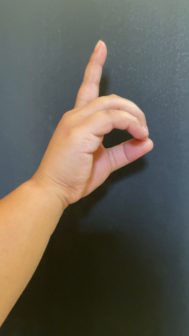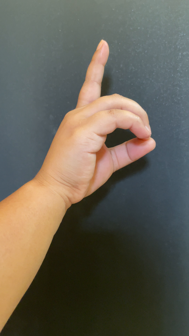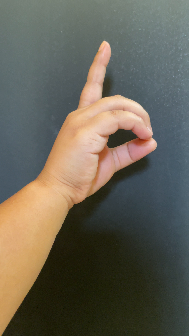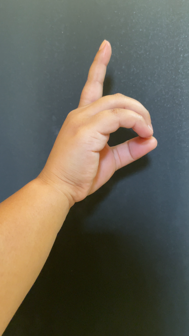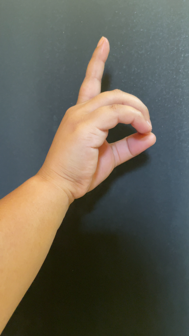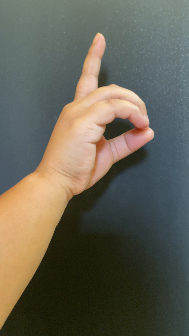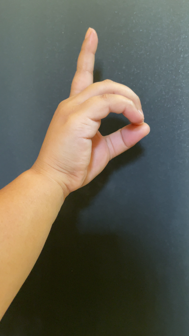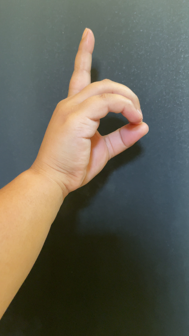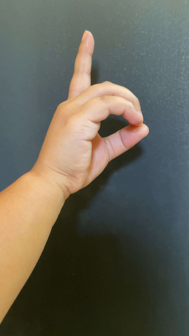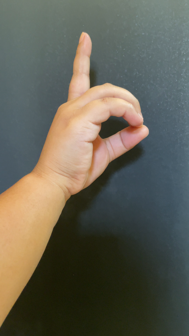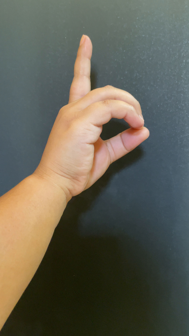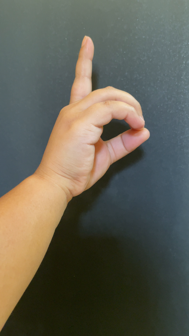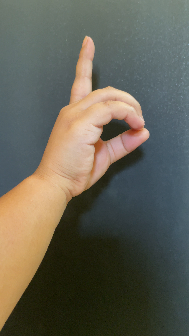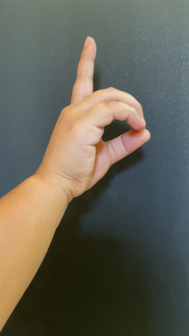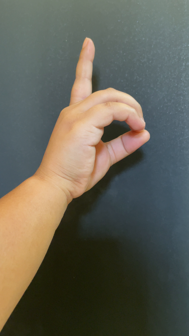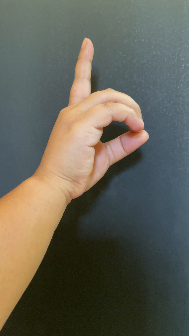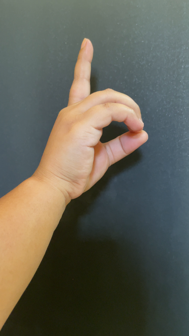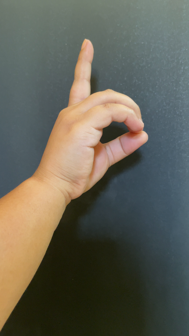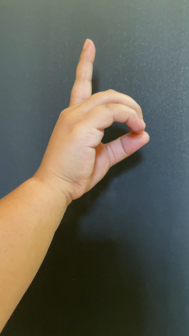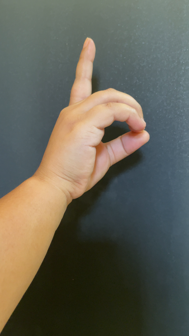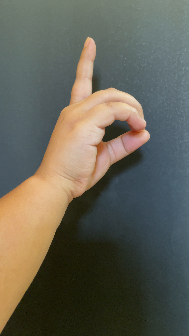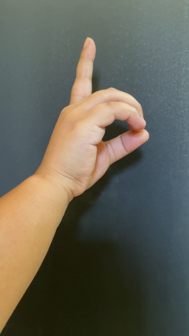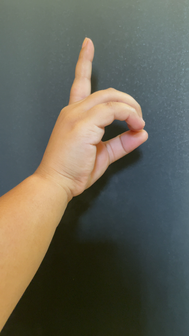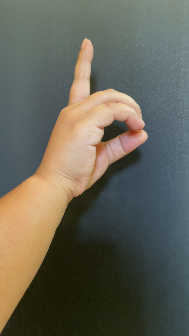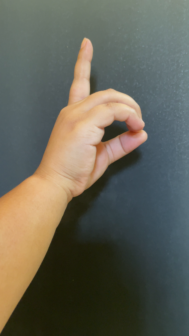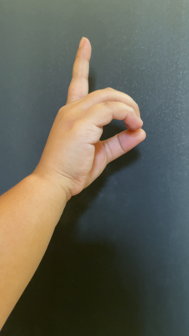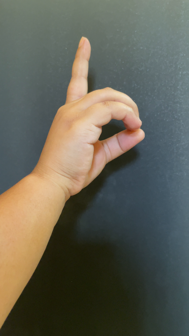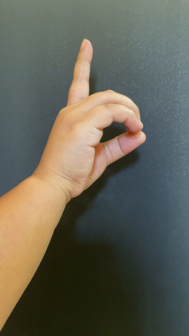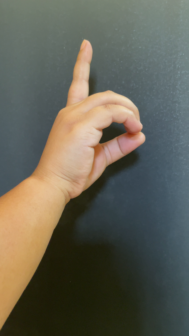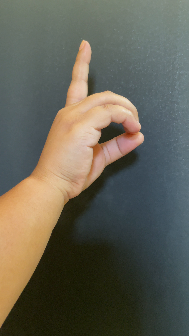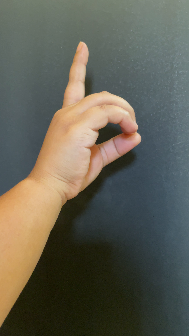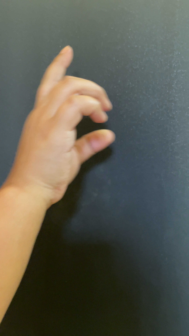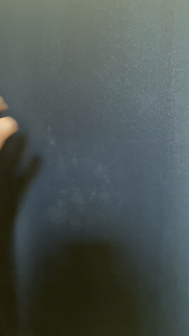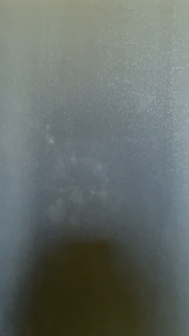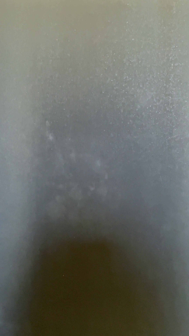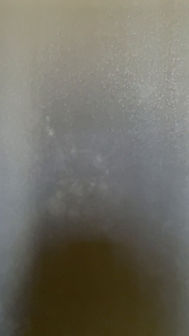ठ